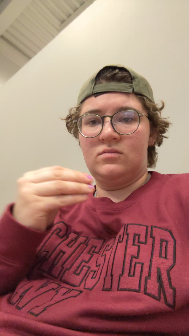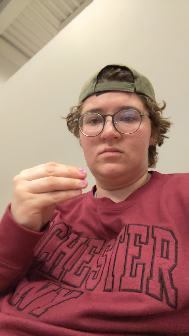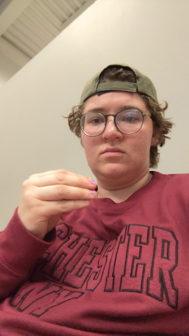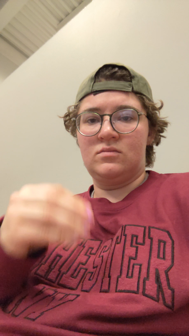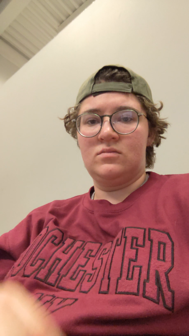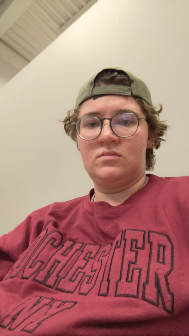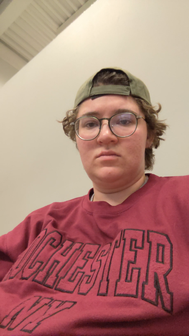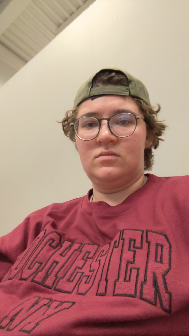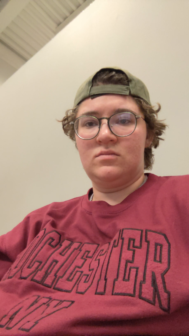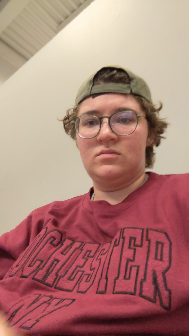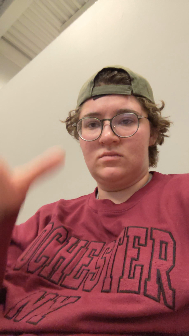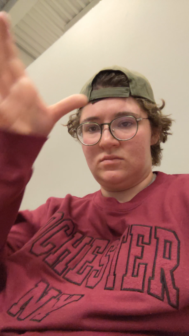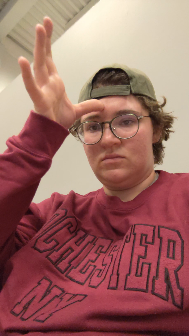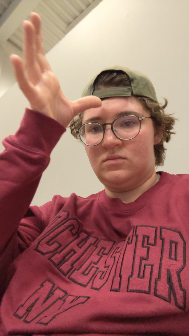daddy